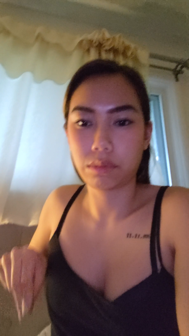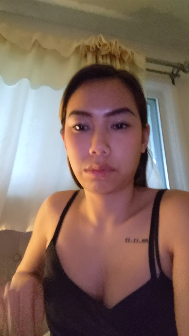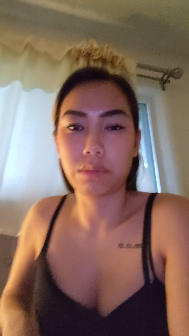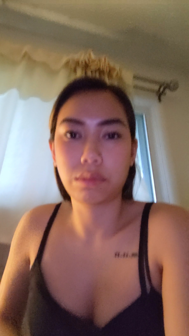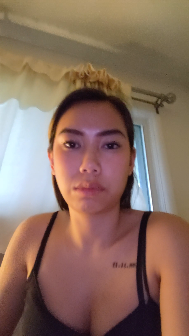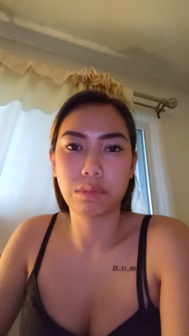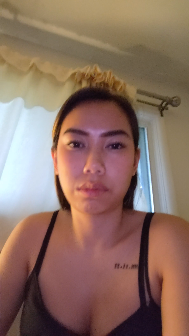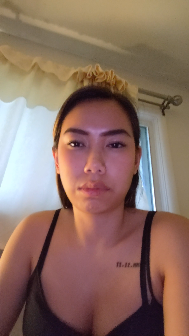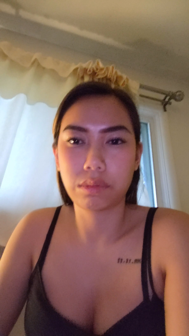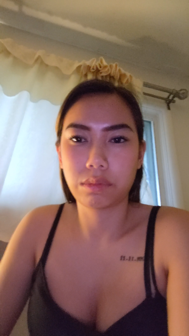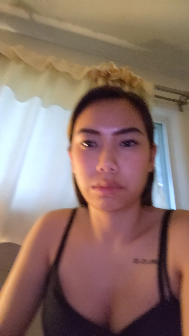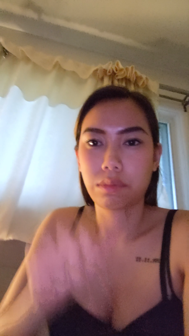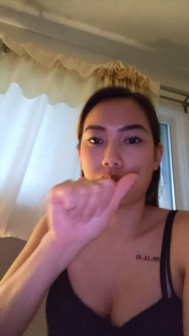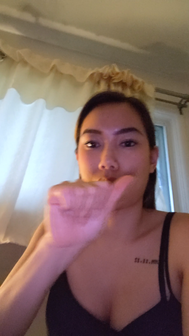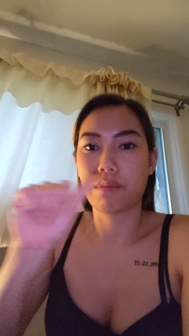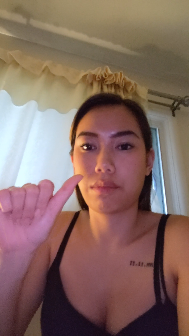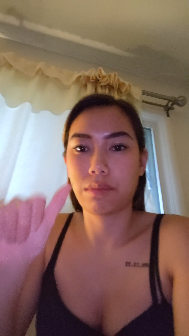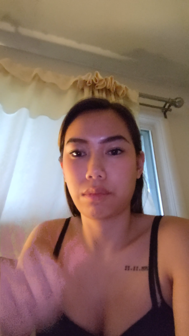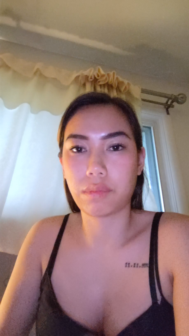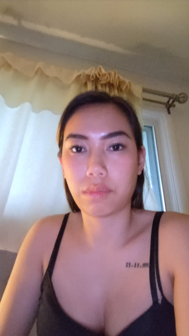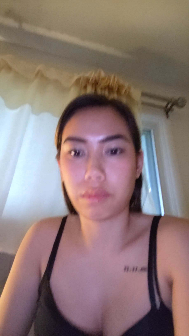a